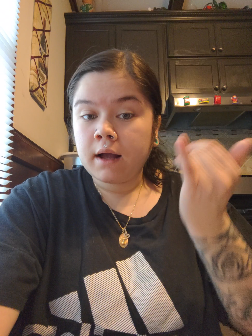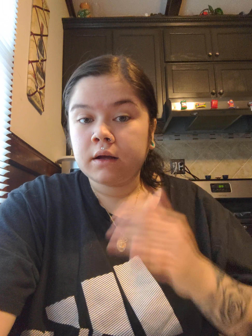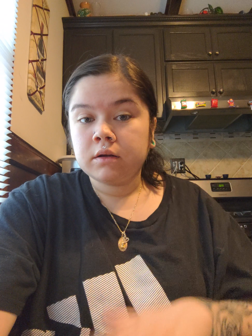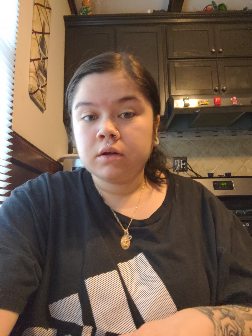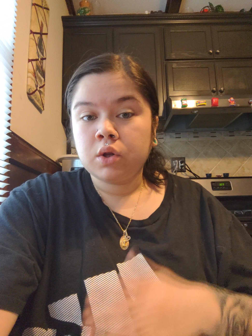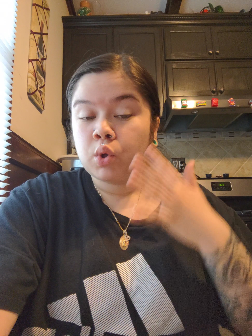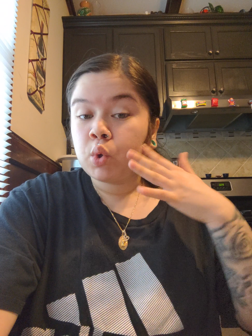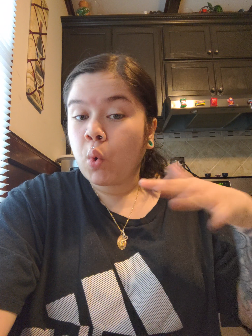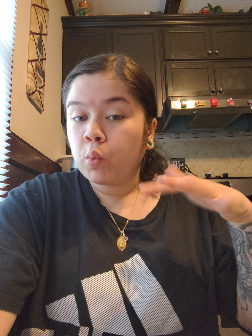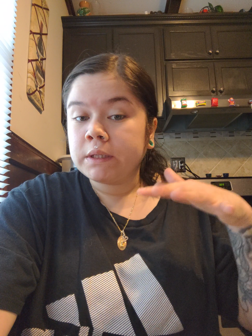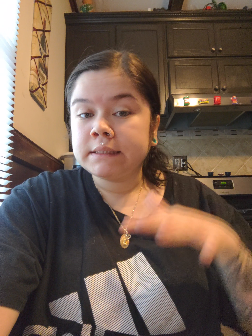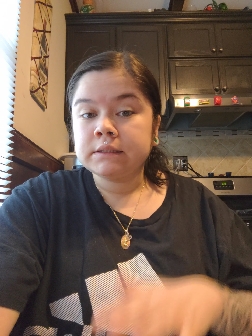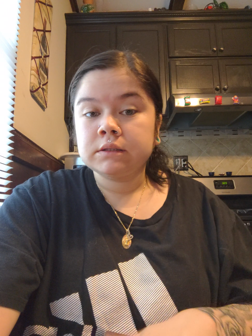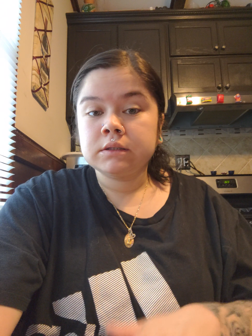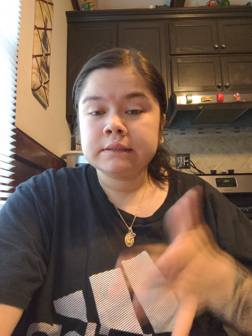noisy